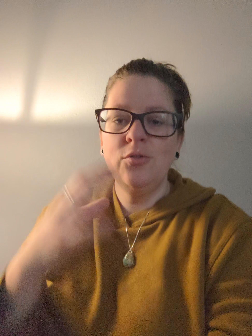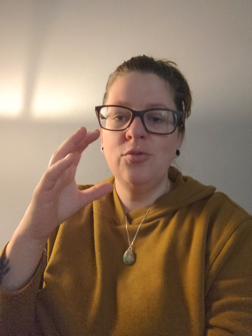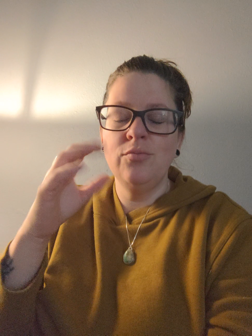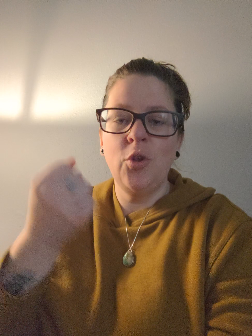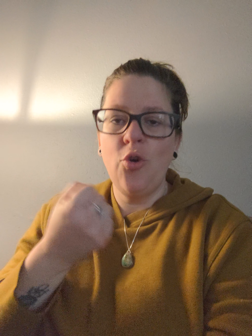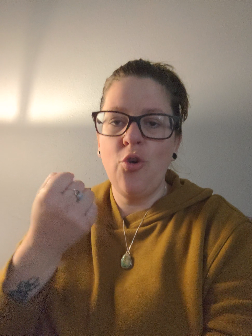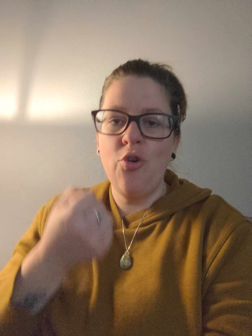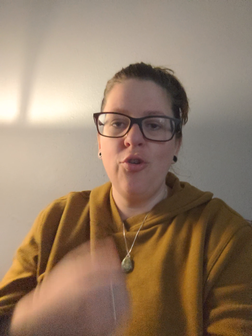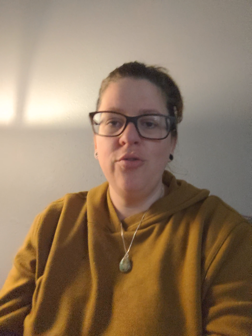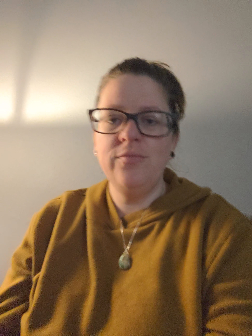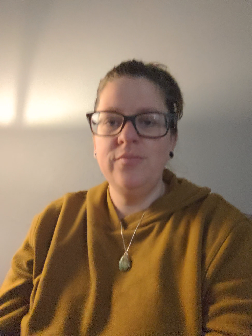car